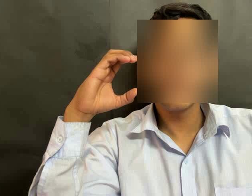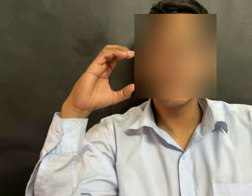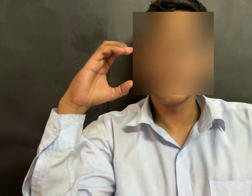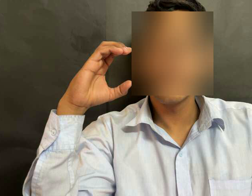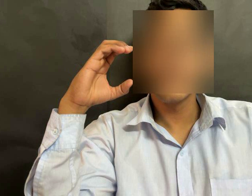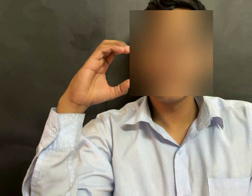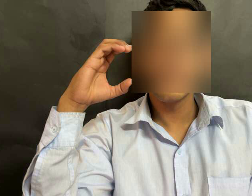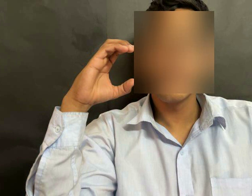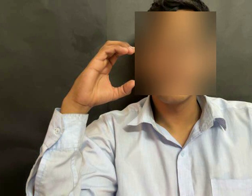C